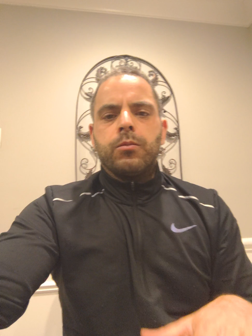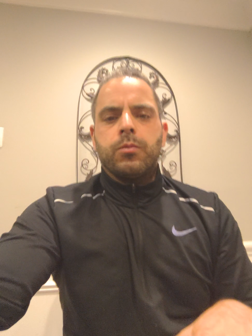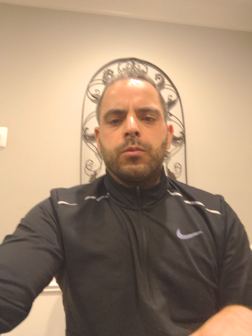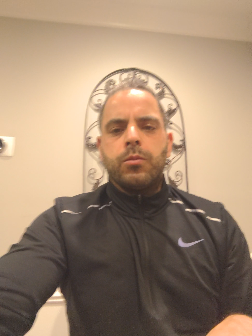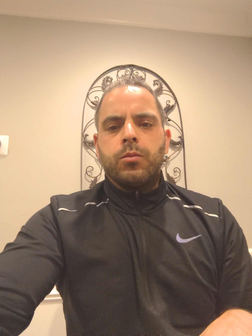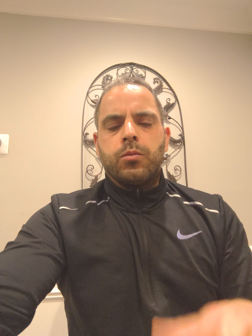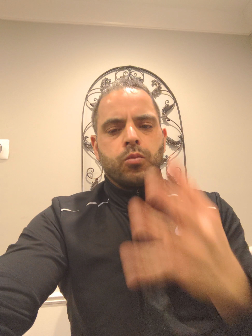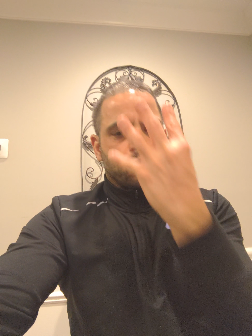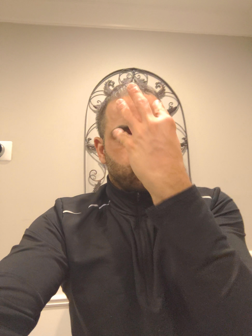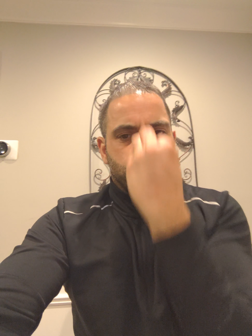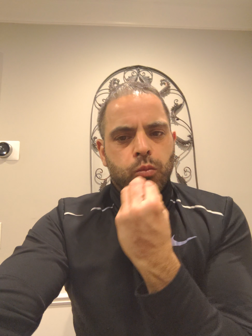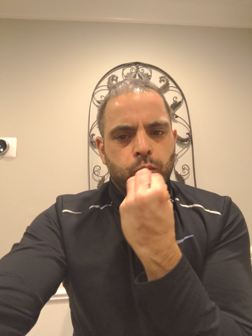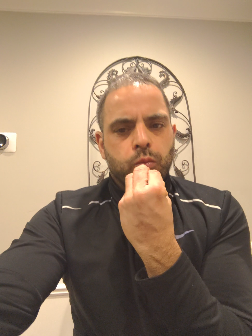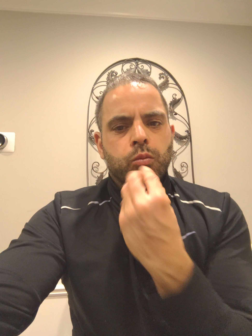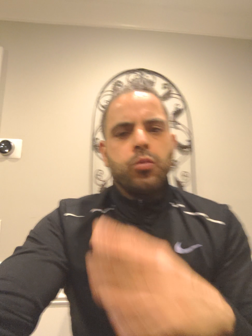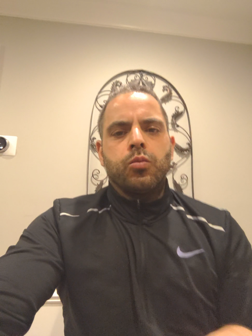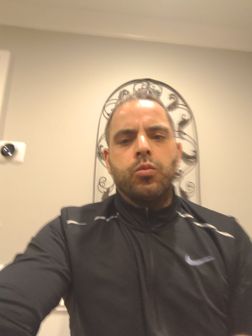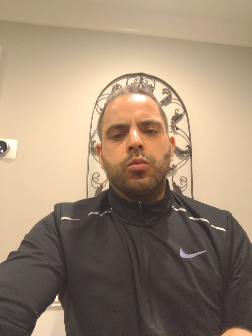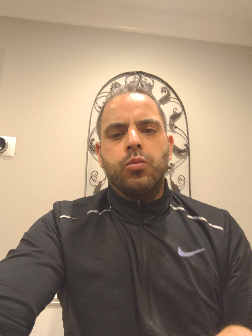sleep